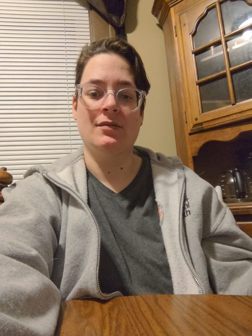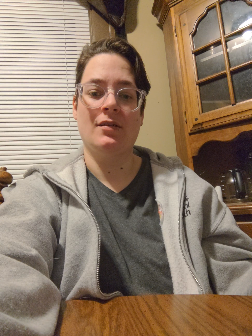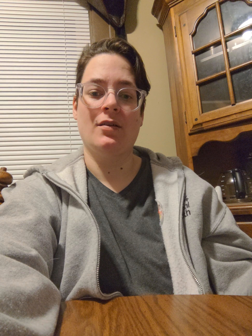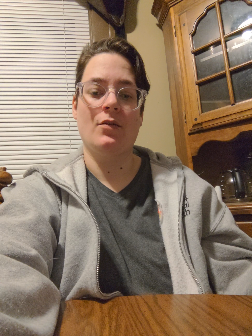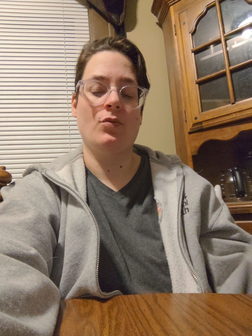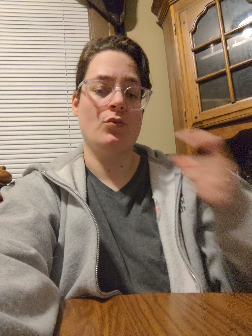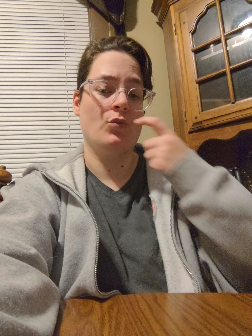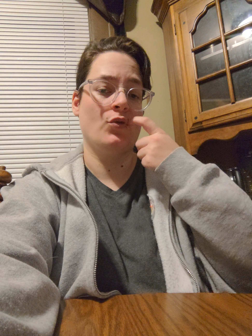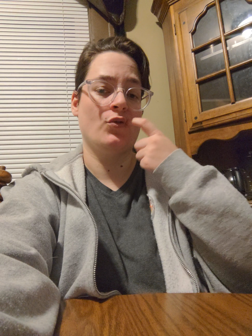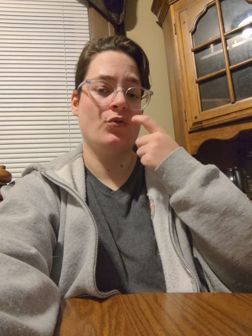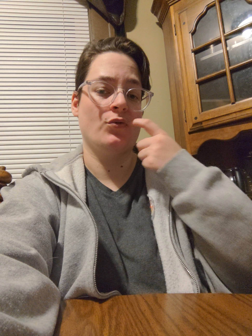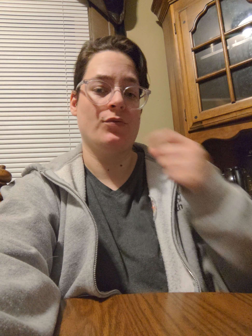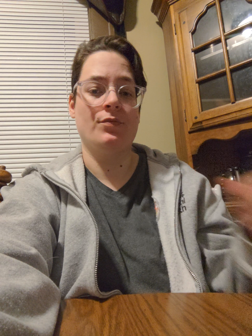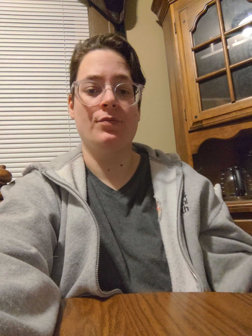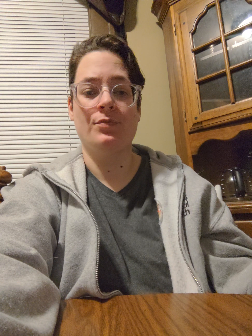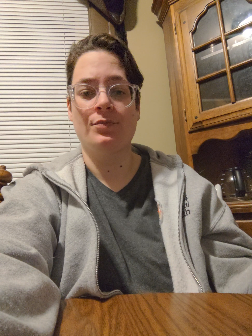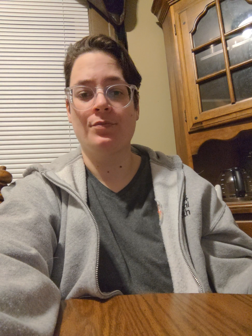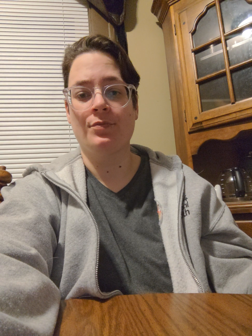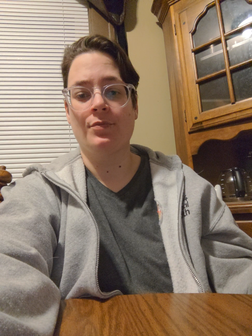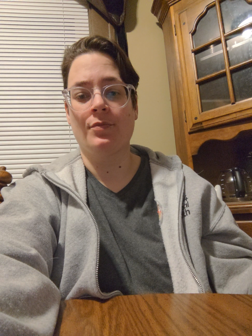tooth